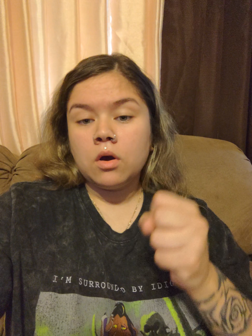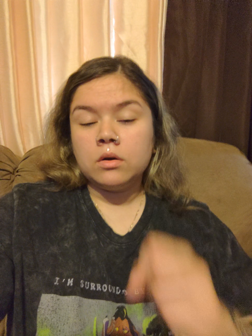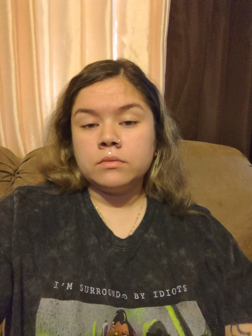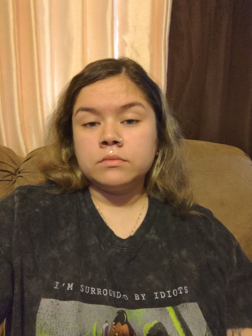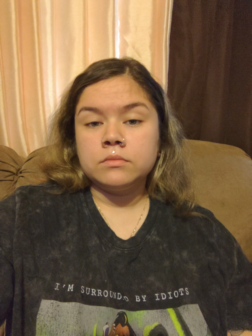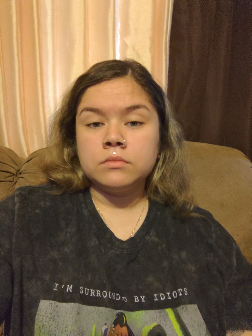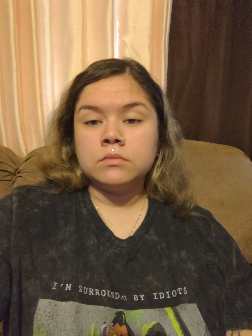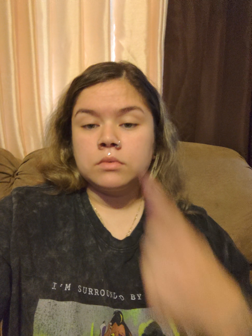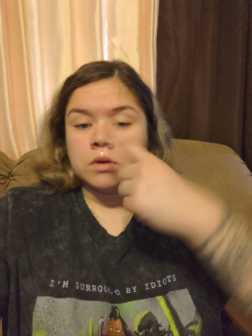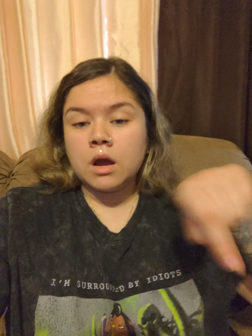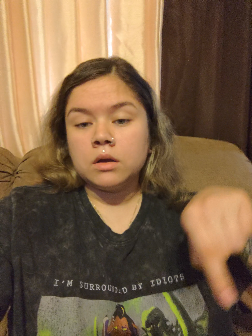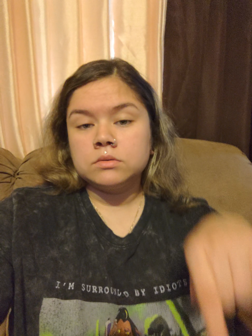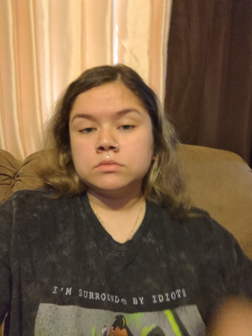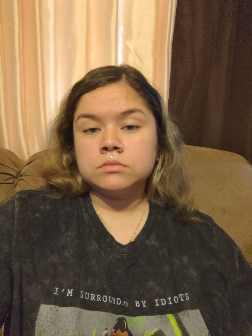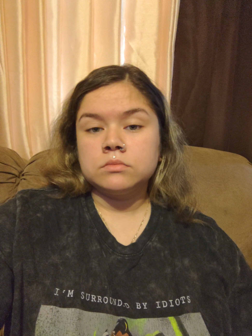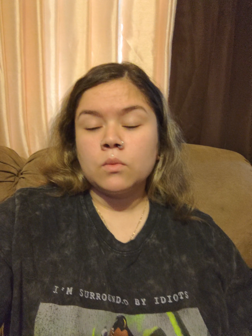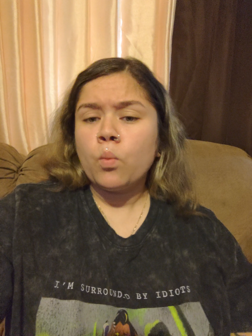cut